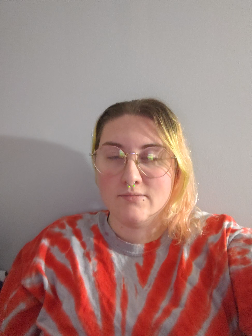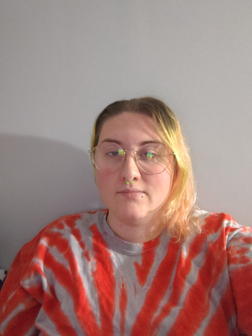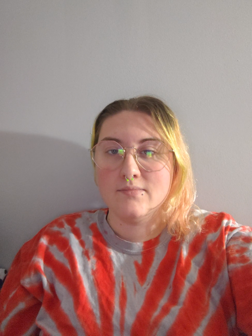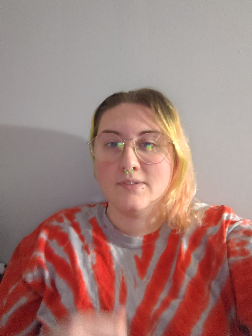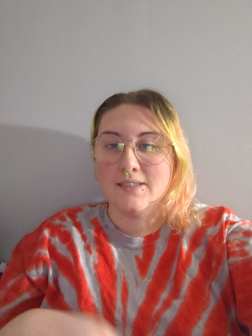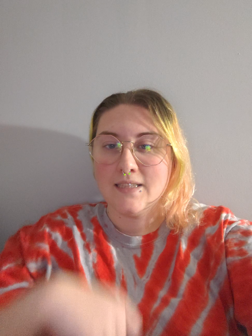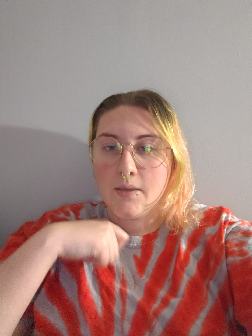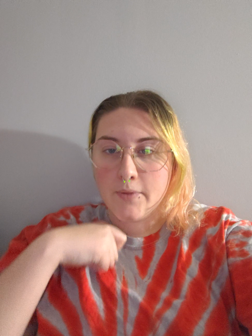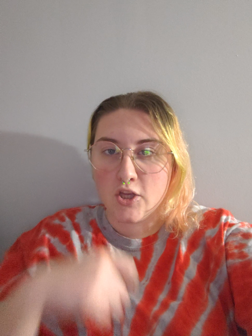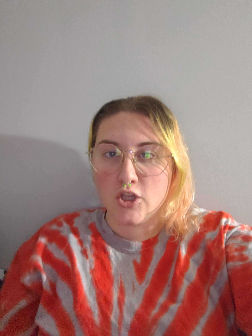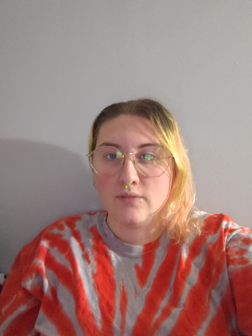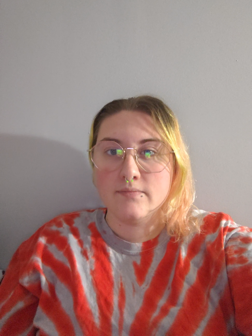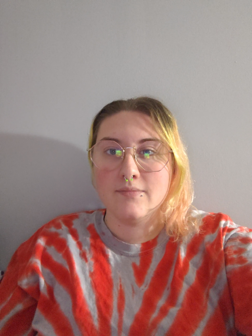zipper